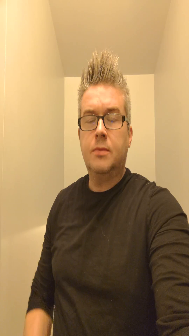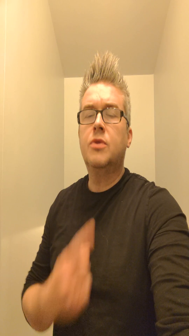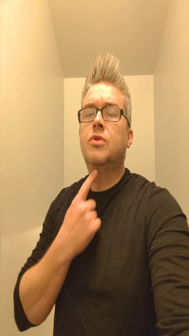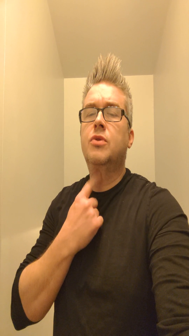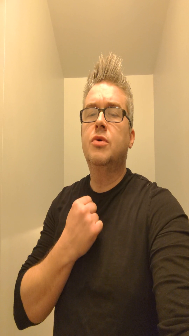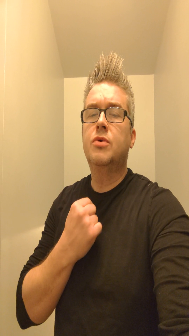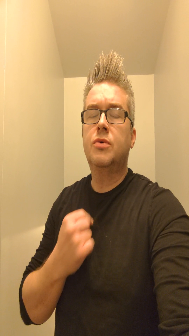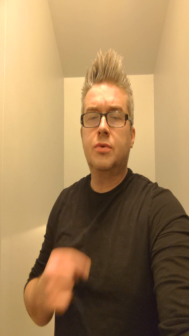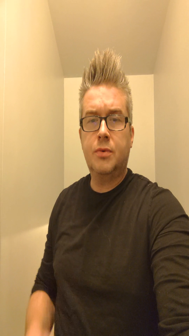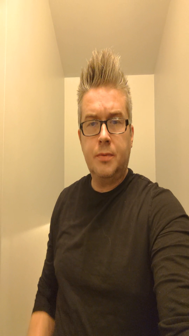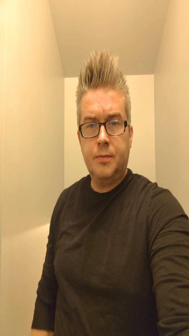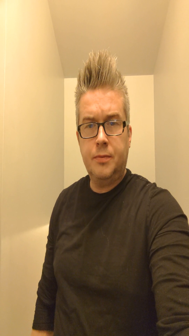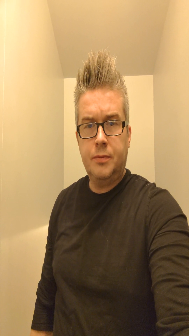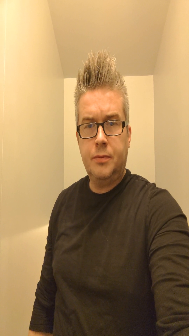thirsty